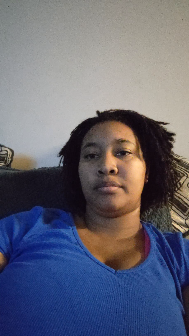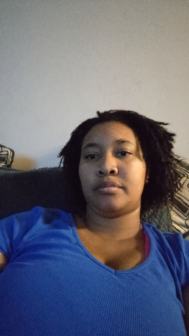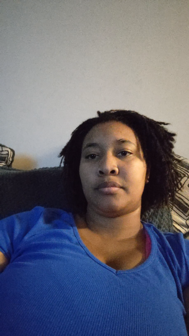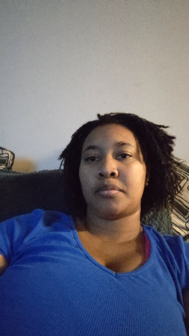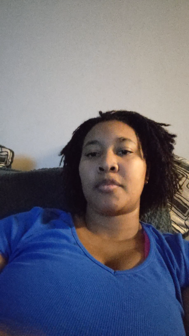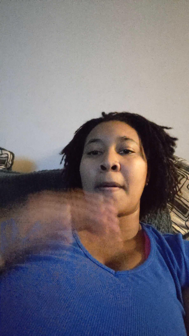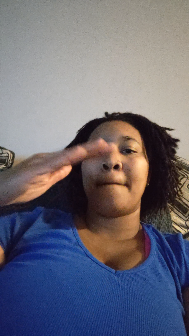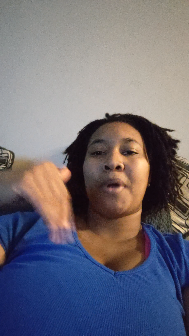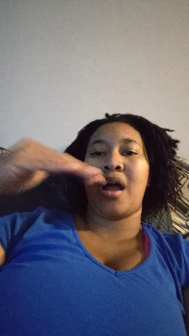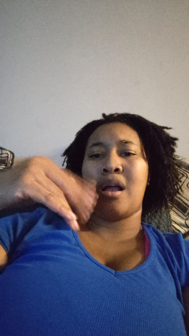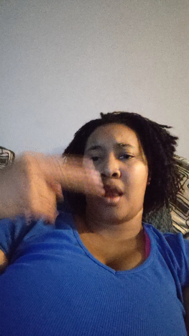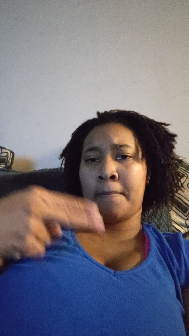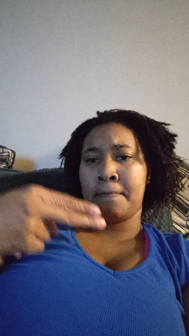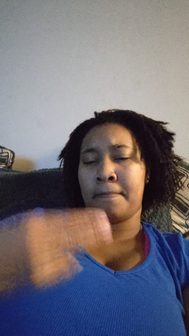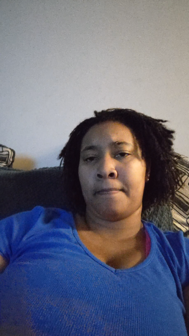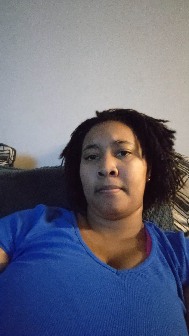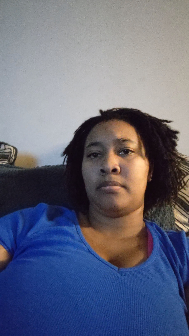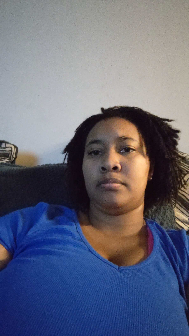pet's name